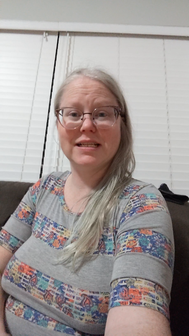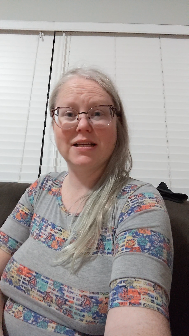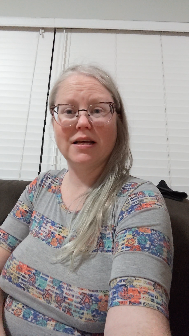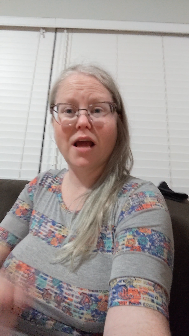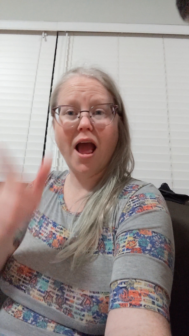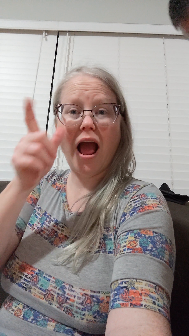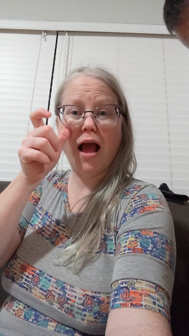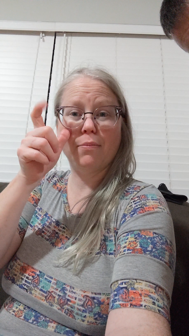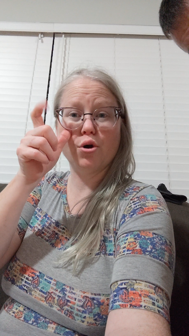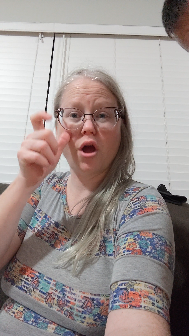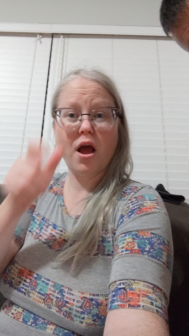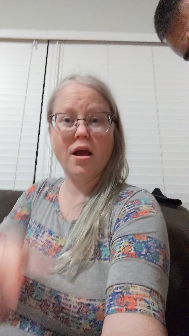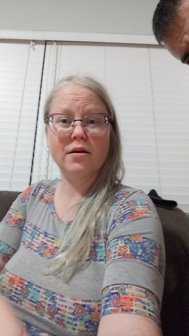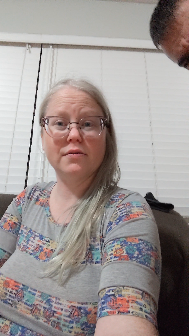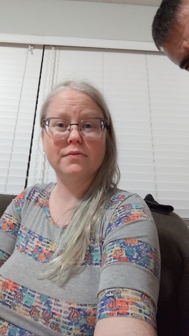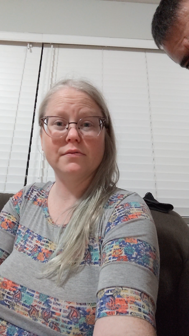camera